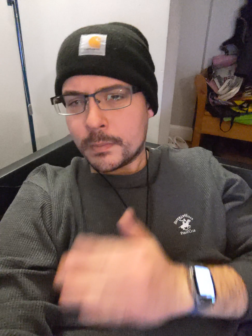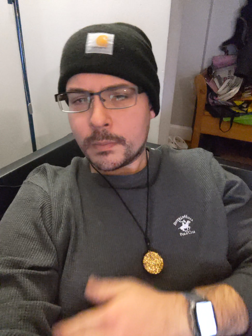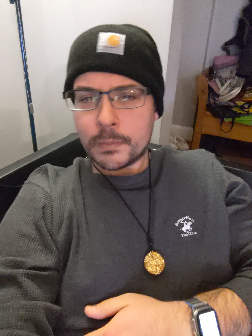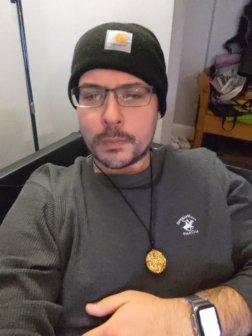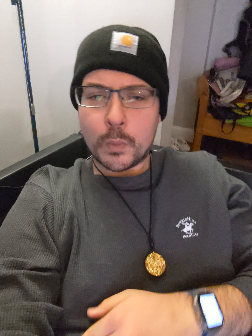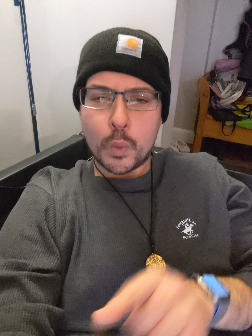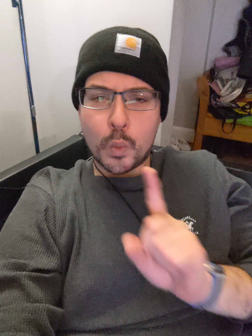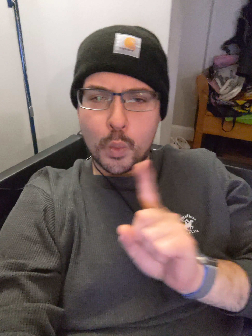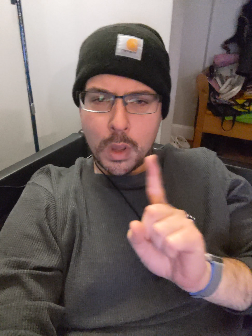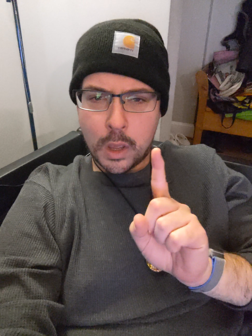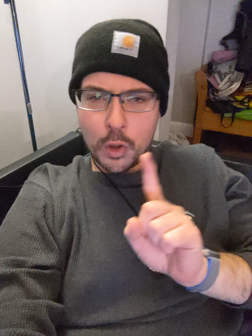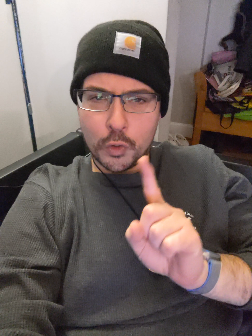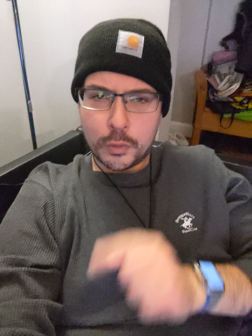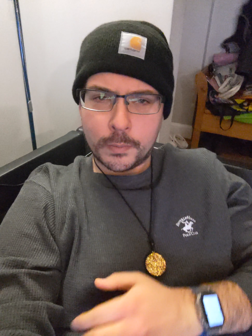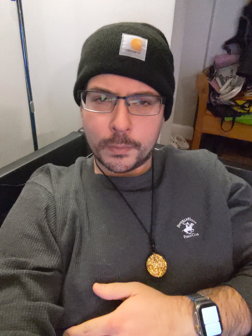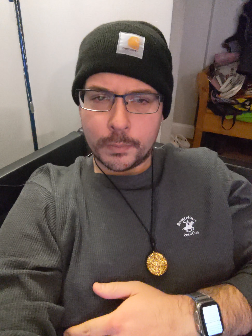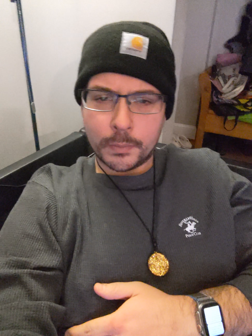where